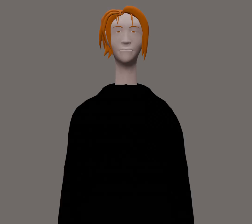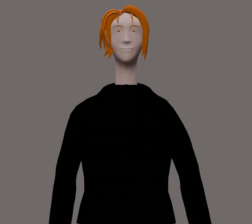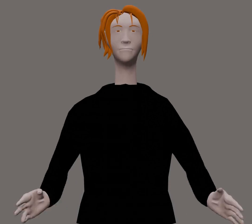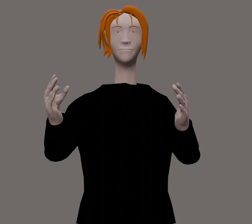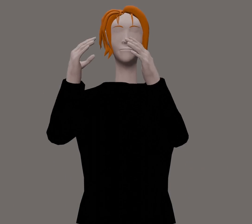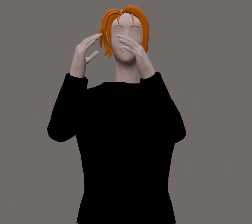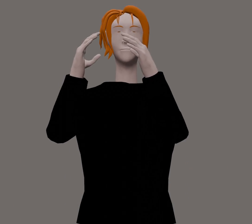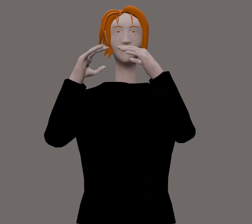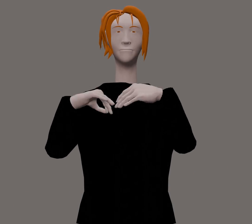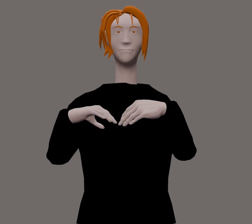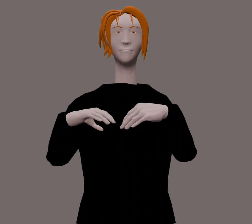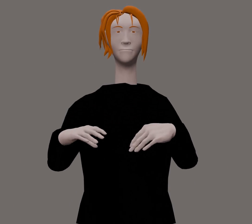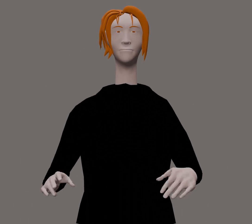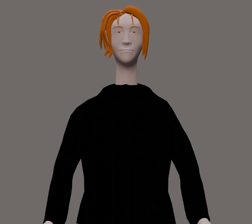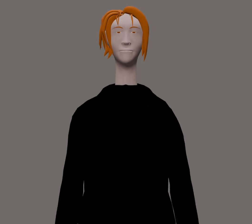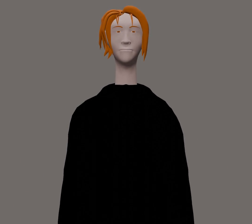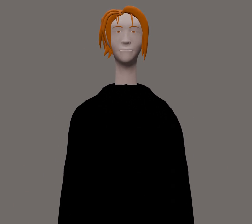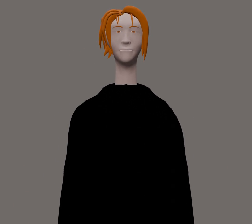Breakdown